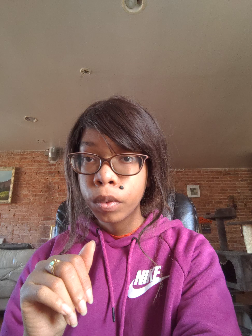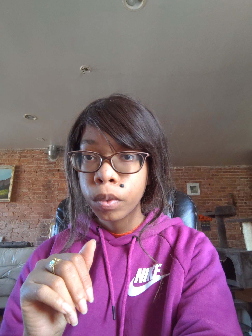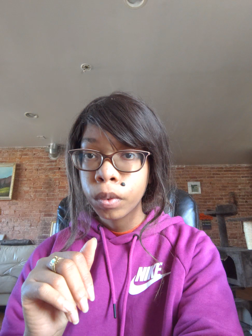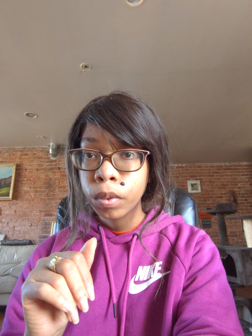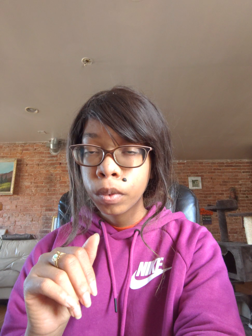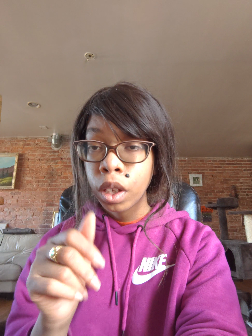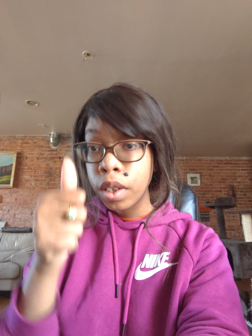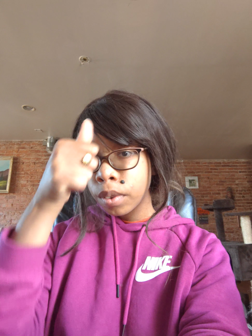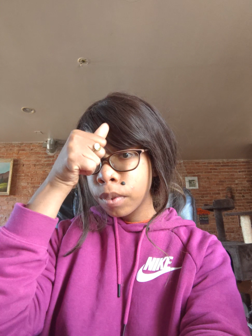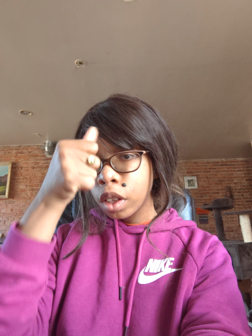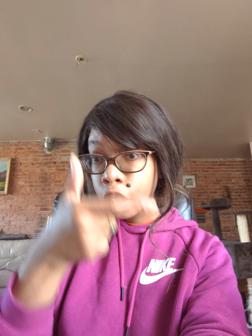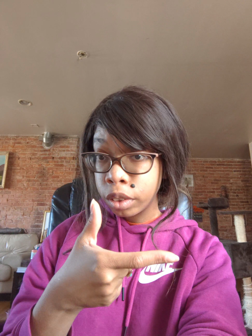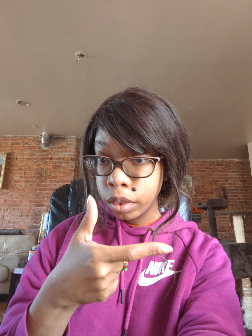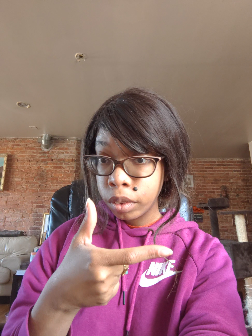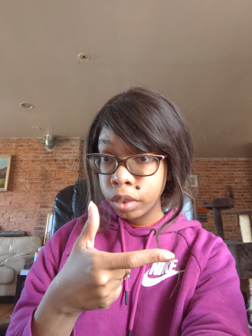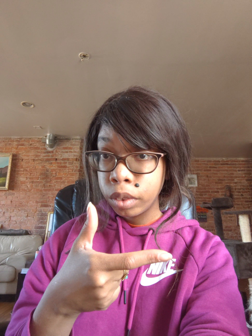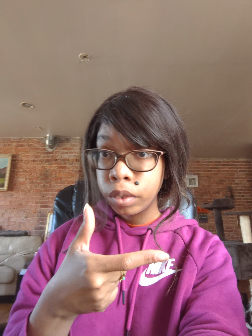brother